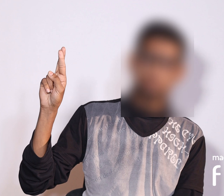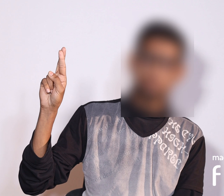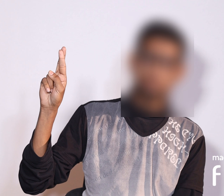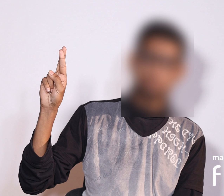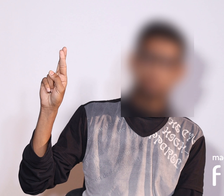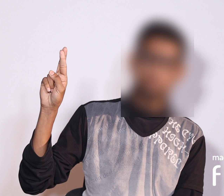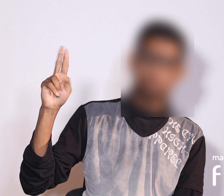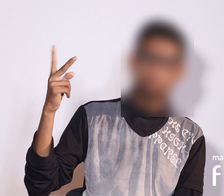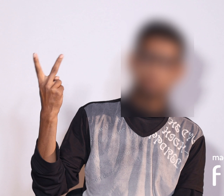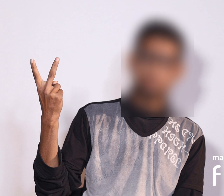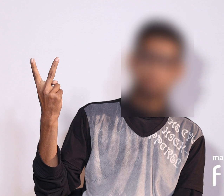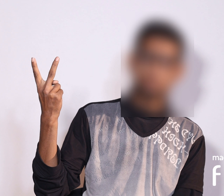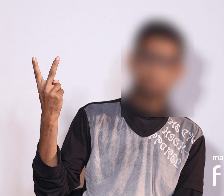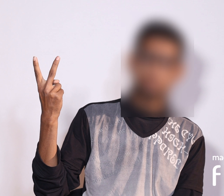ڑ